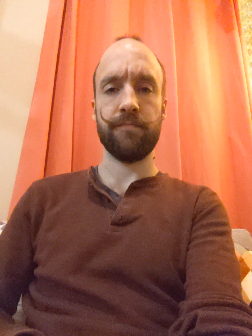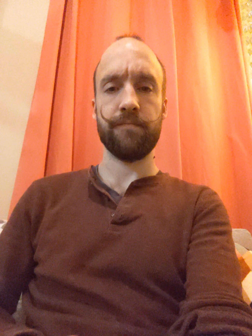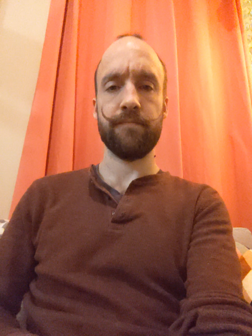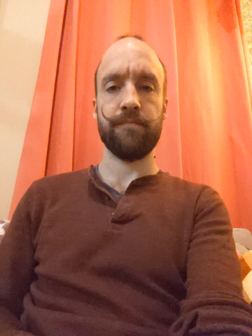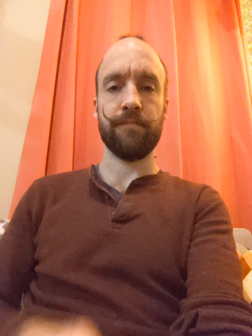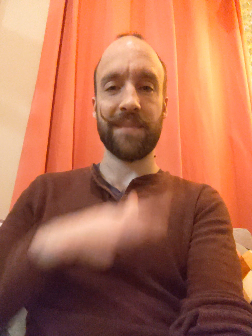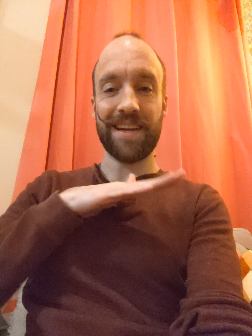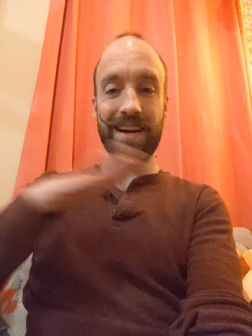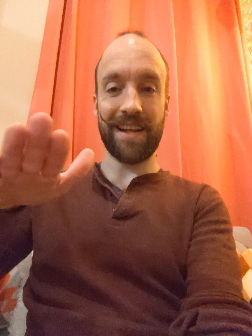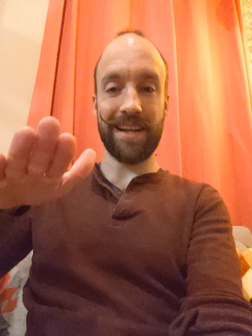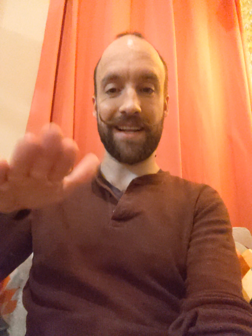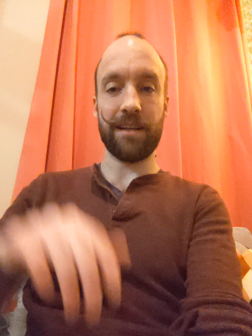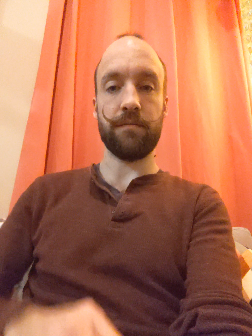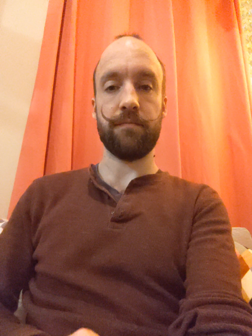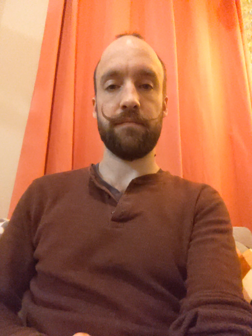clean